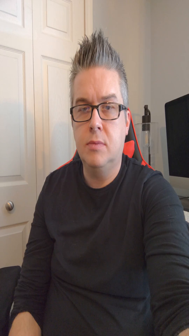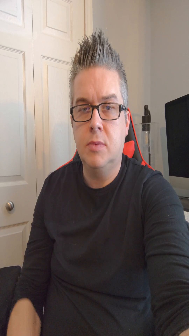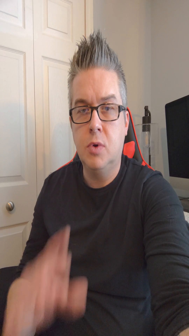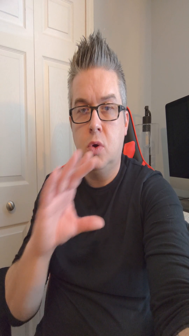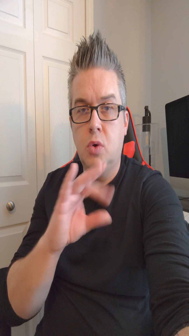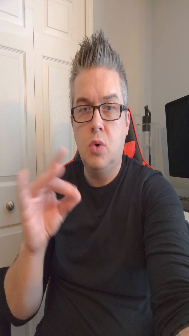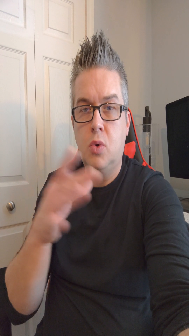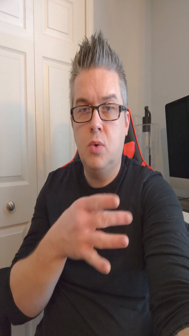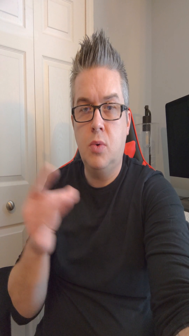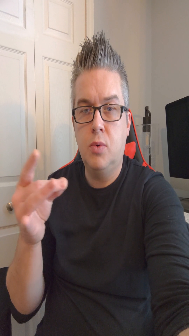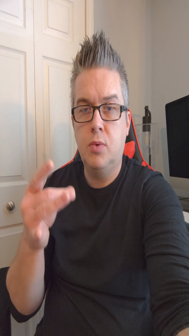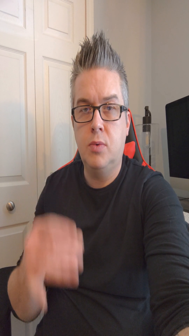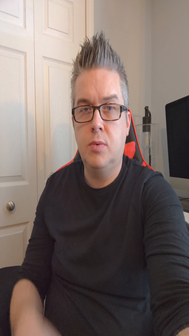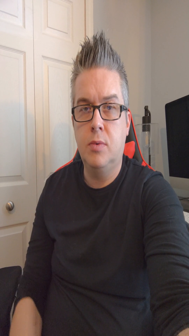story